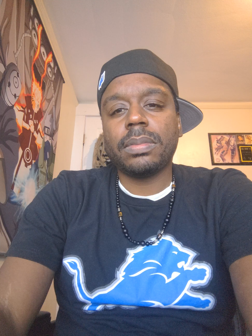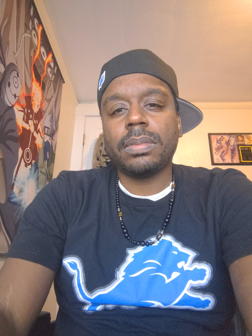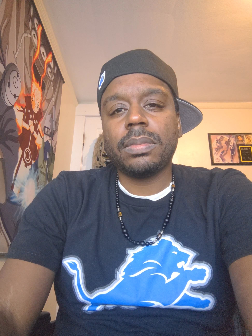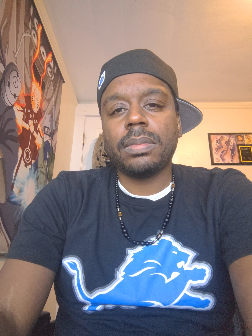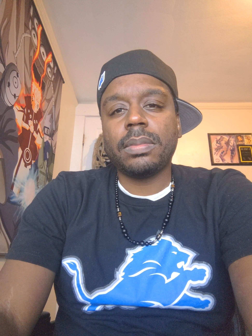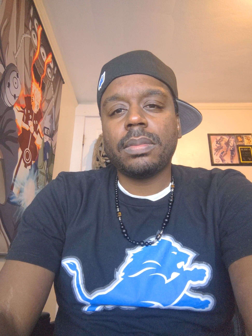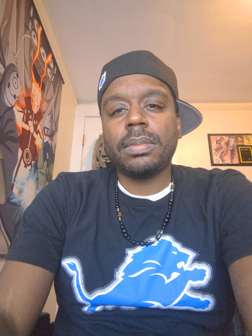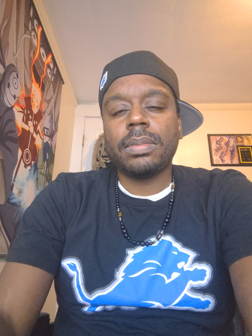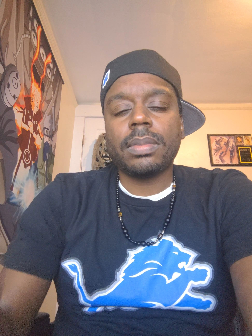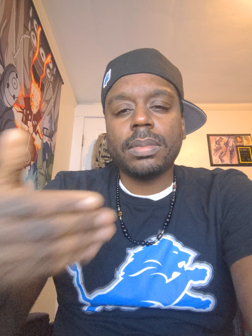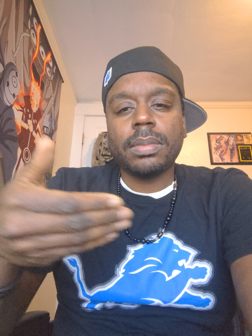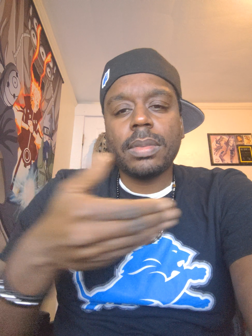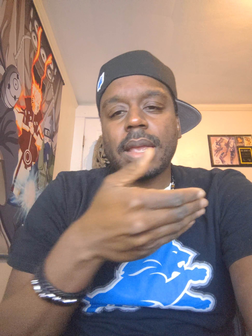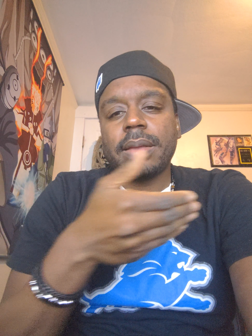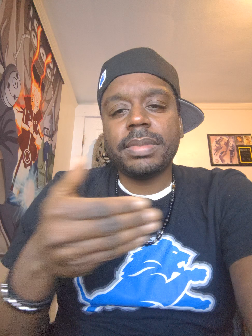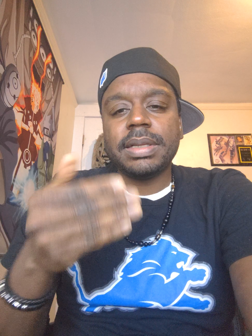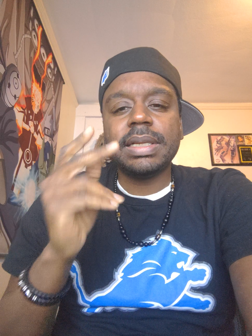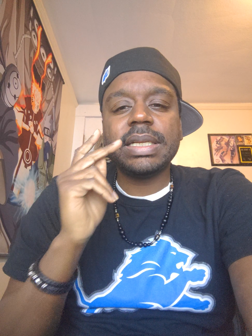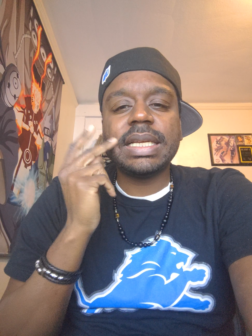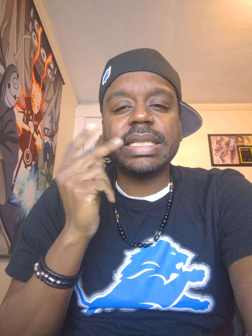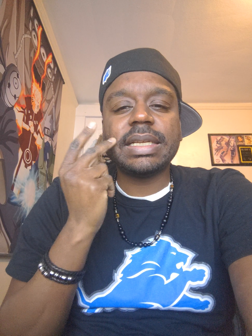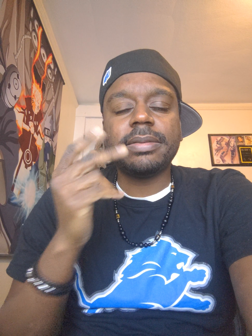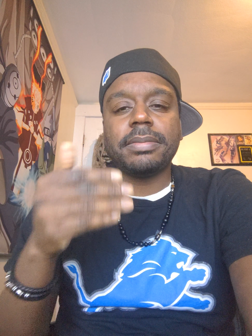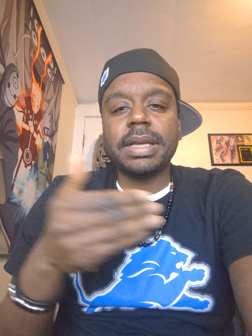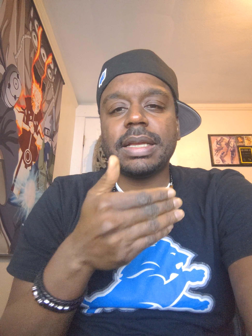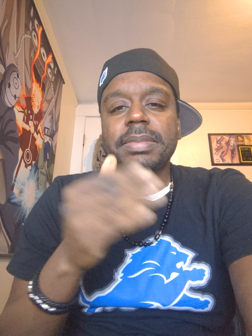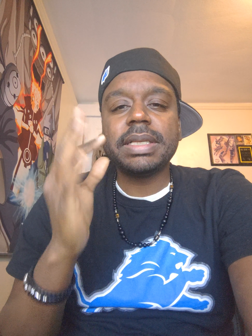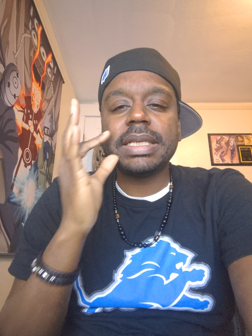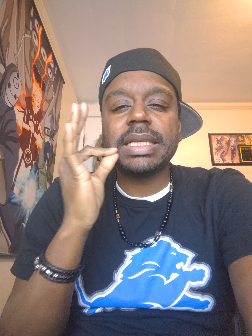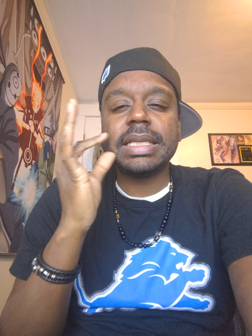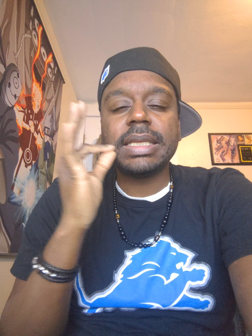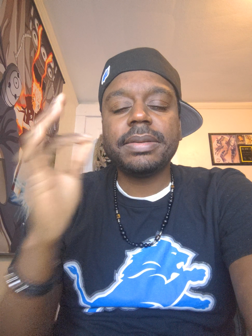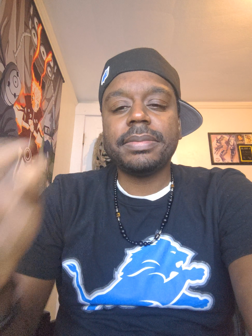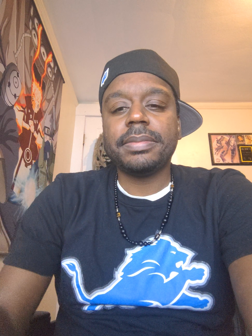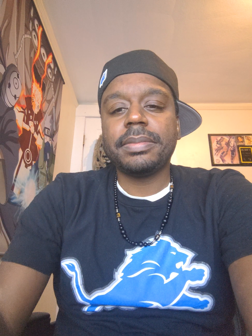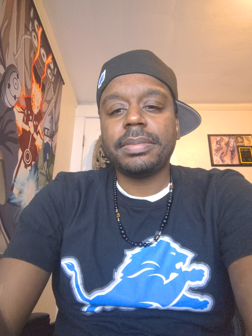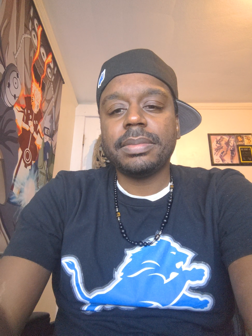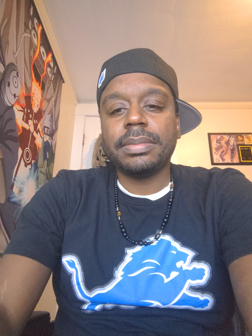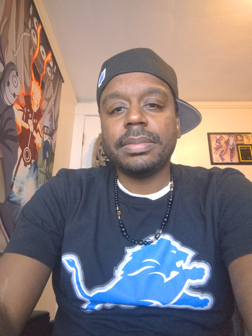kitty